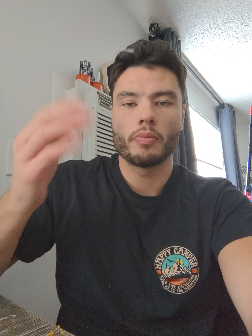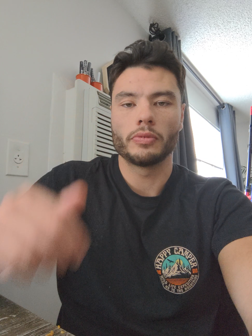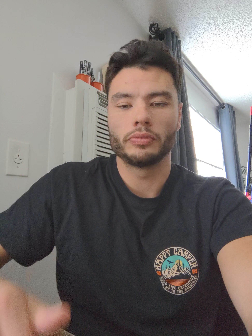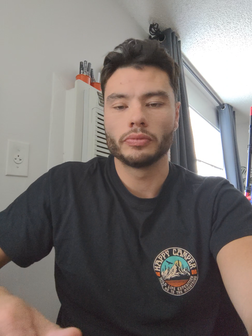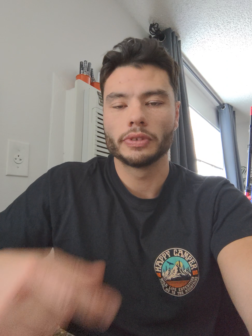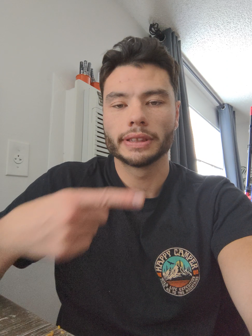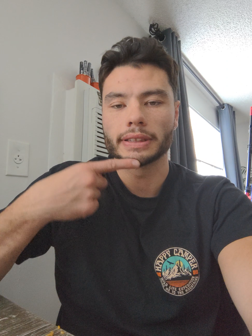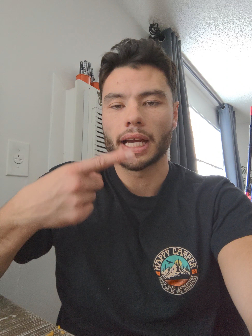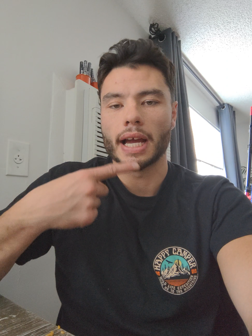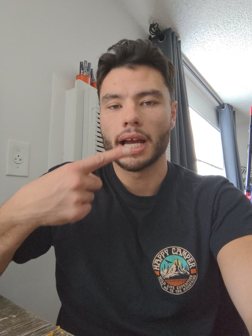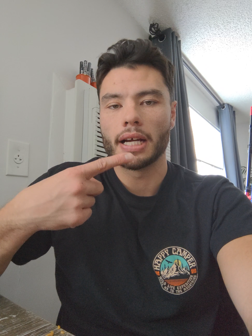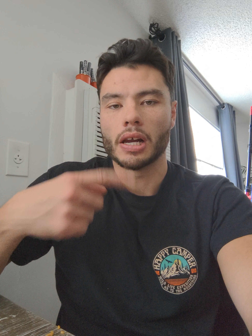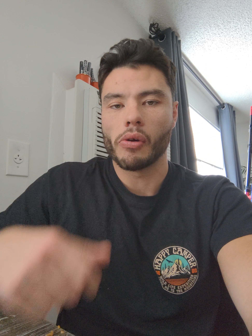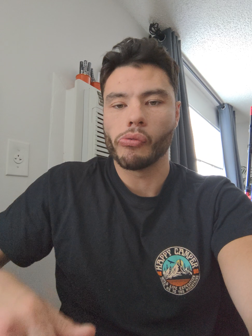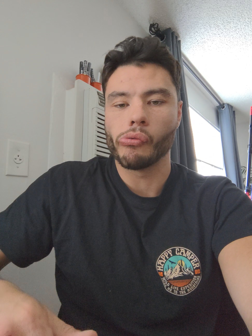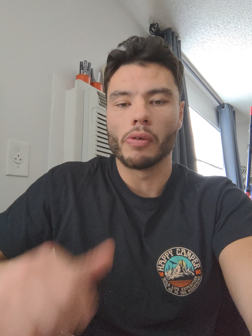say